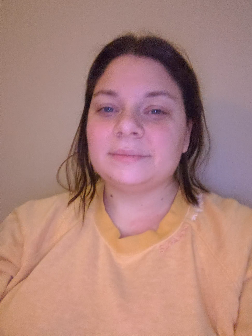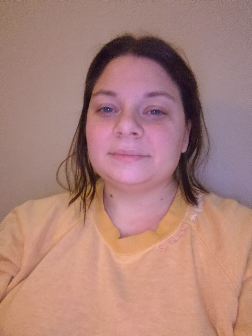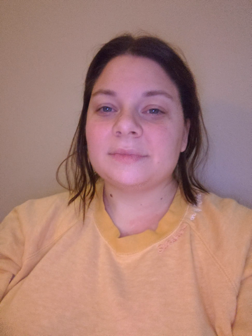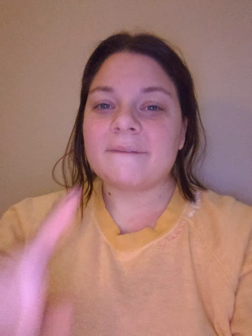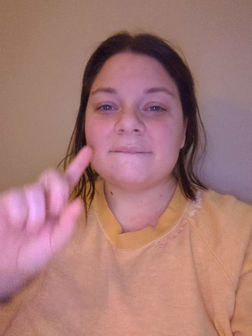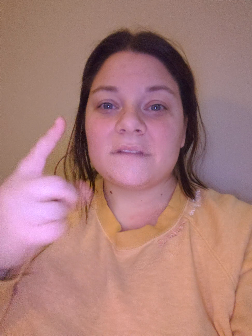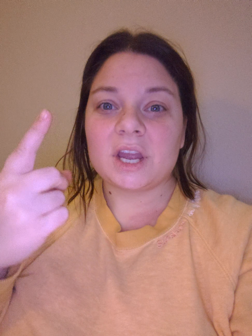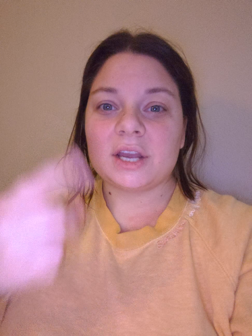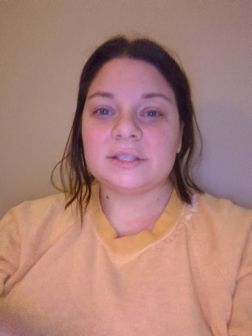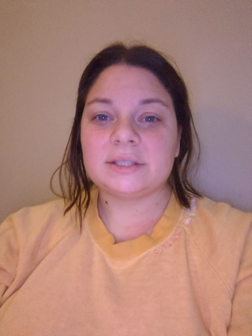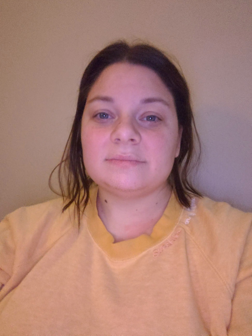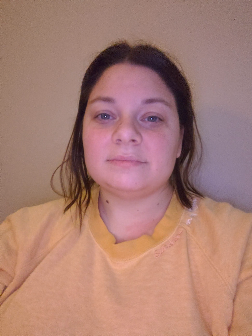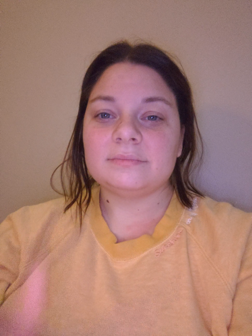first